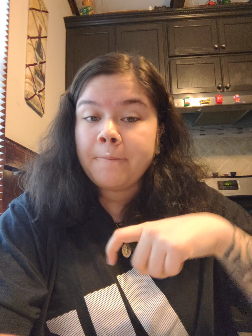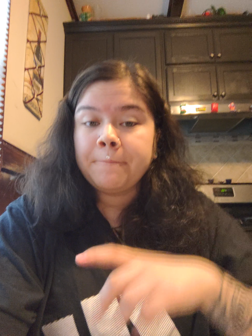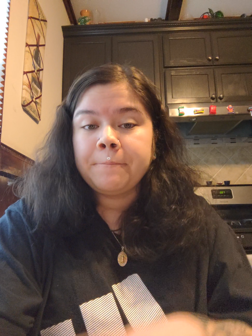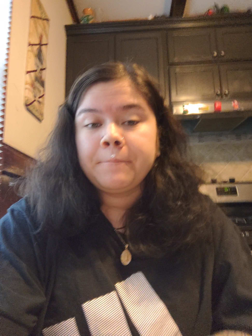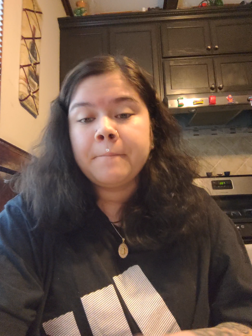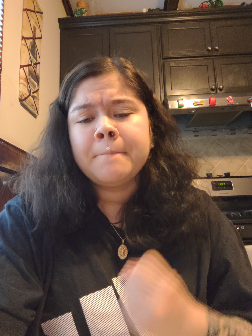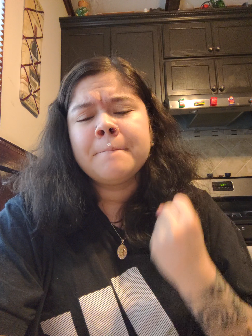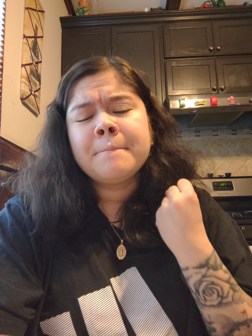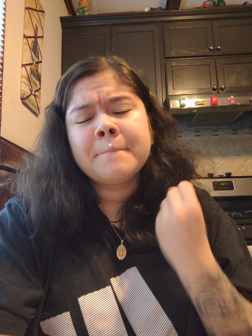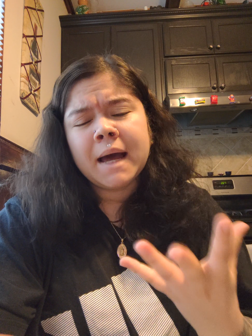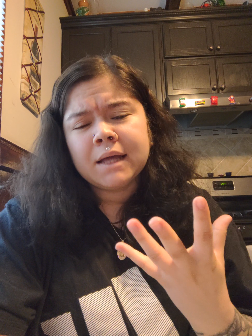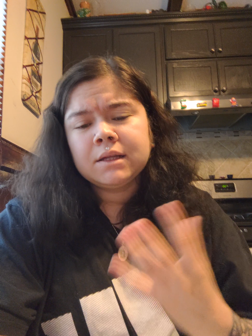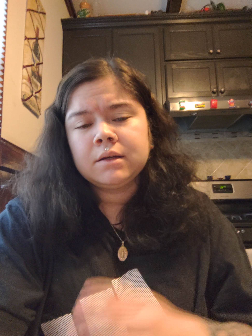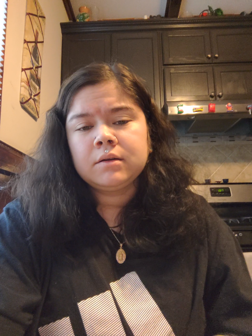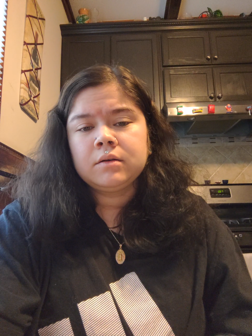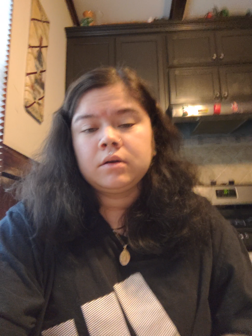many